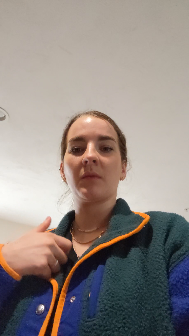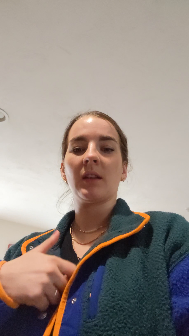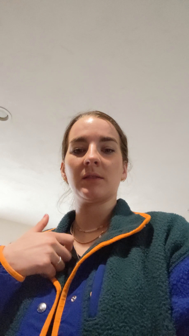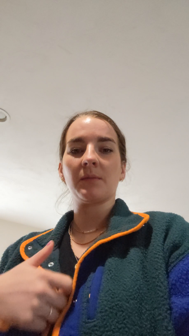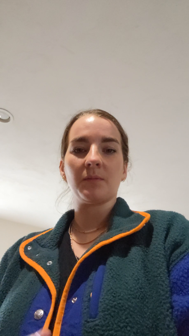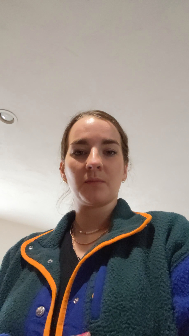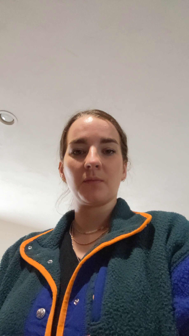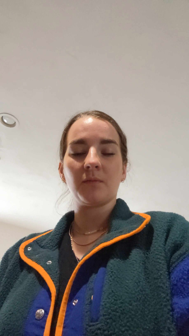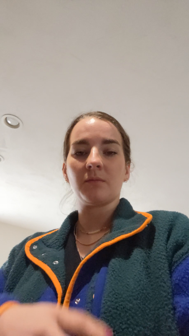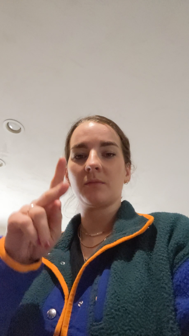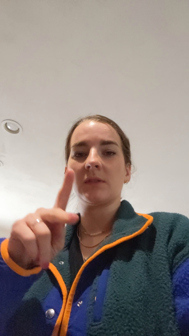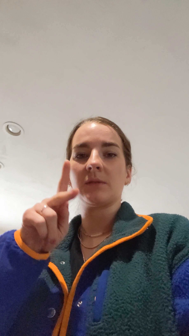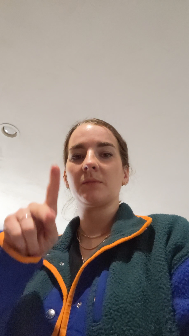people